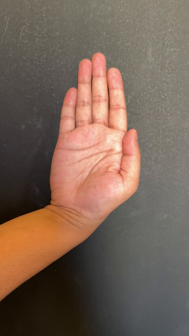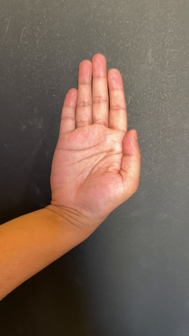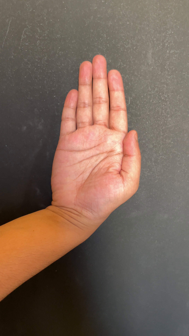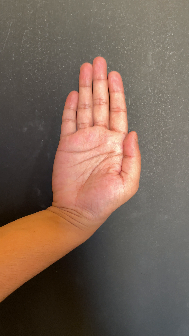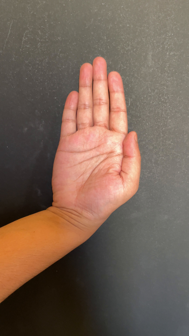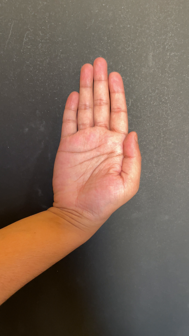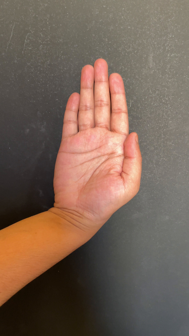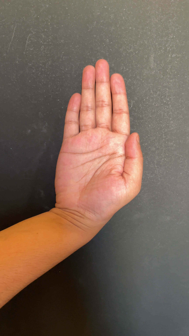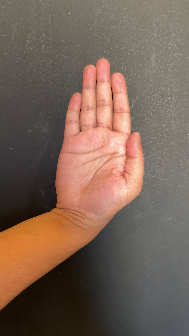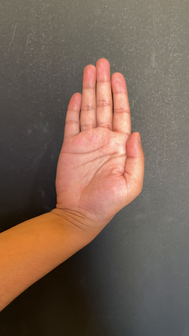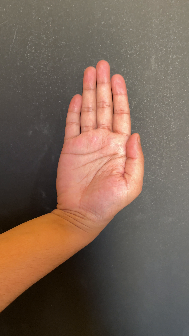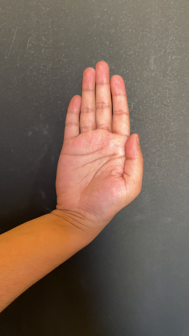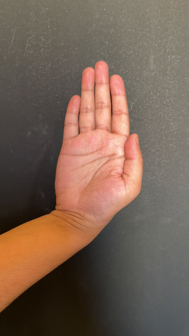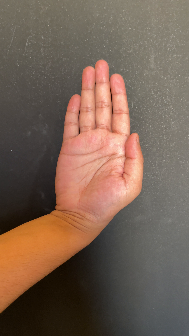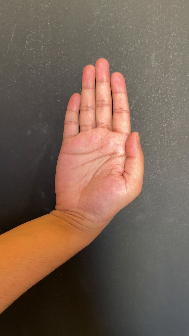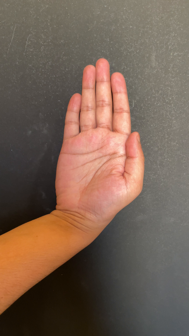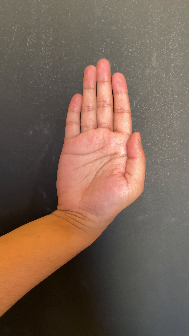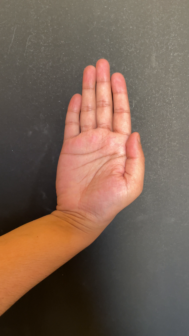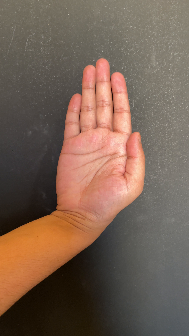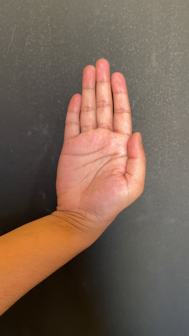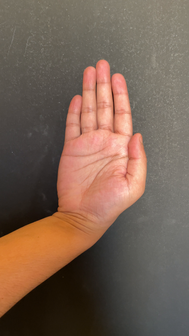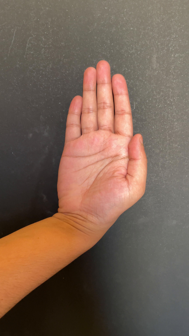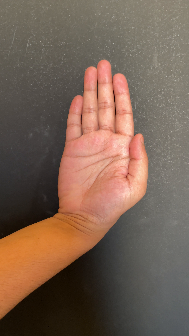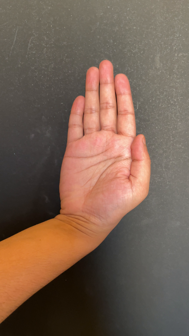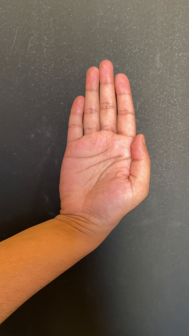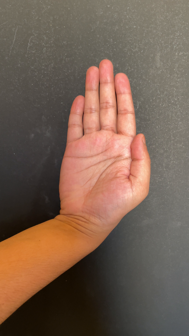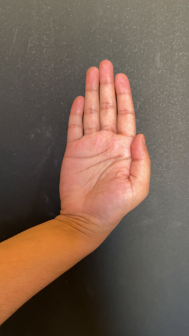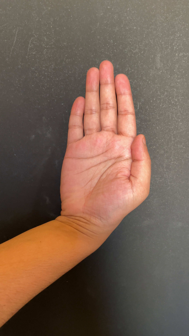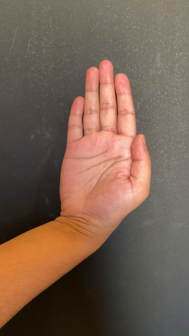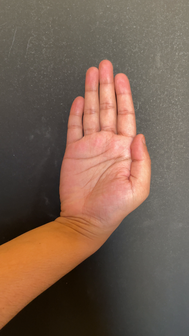छ